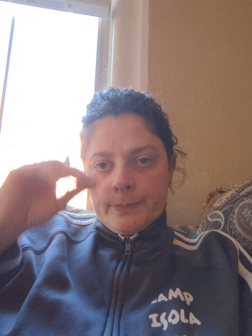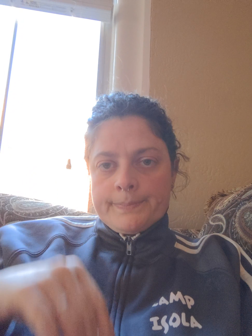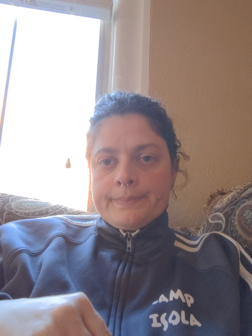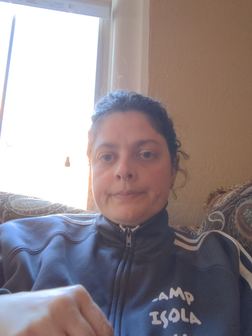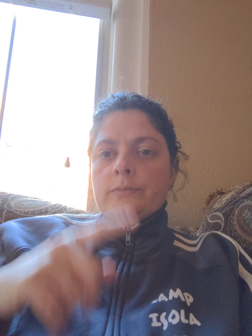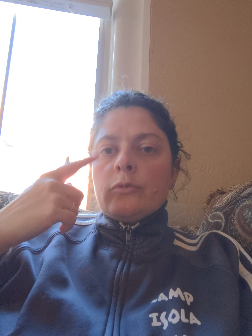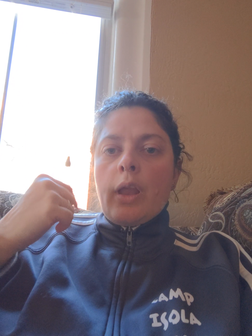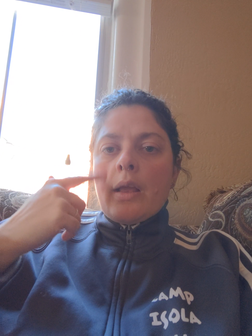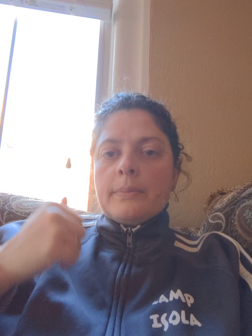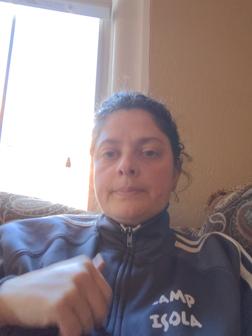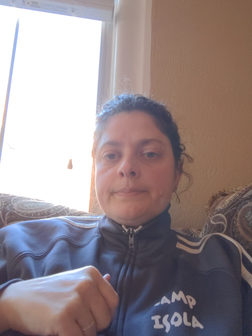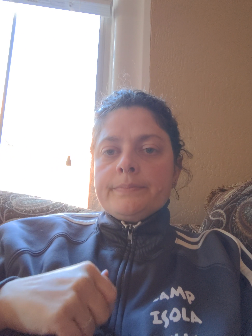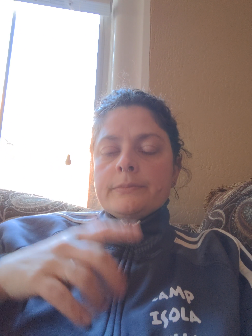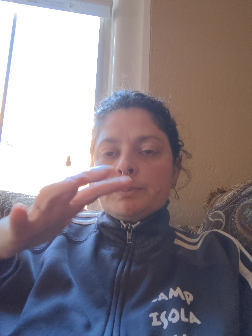cry